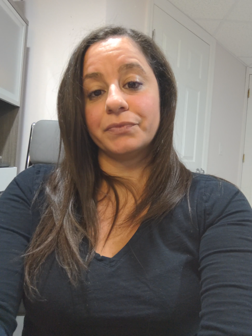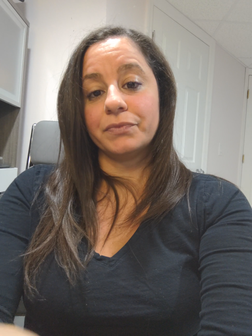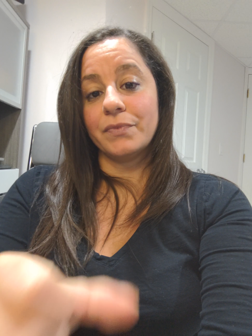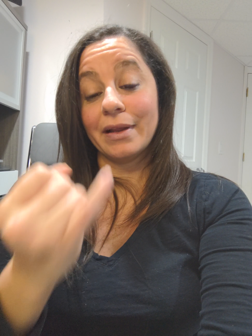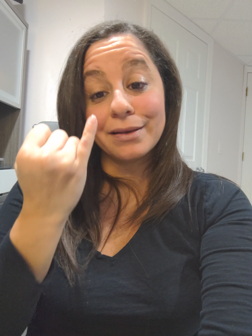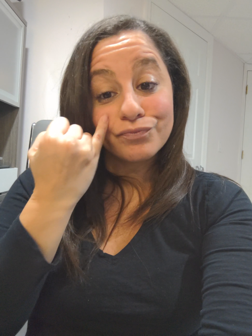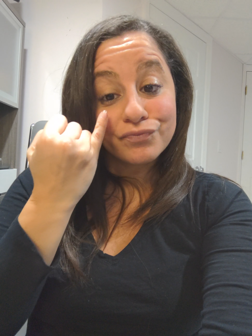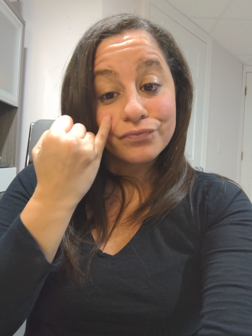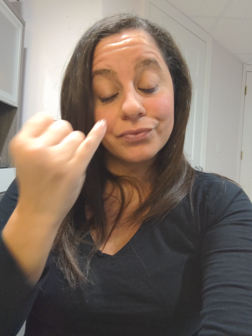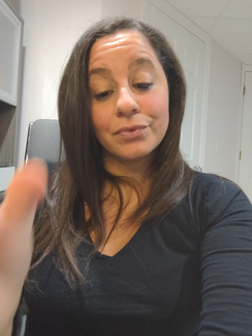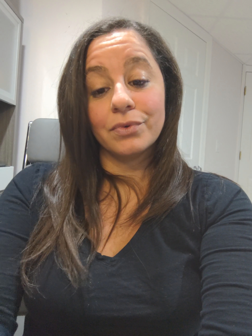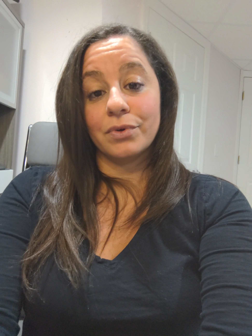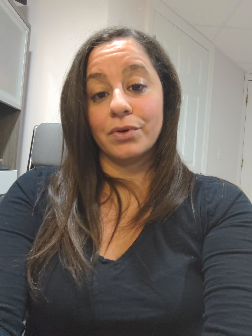if